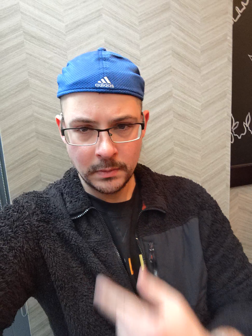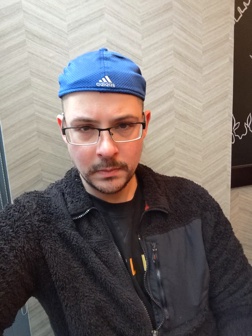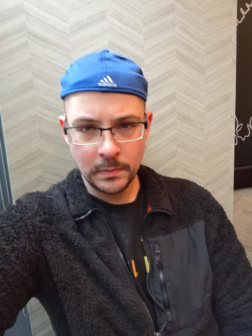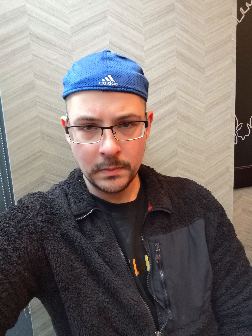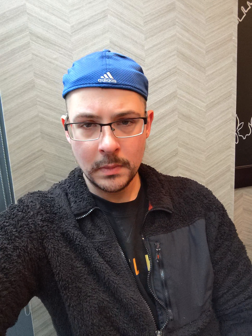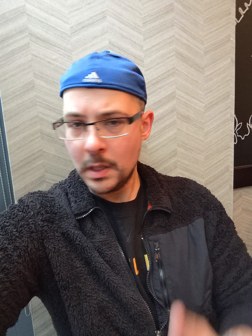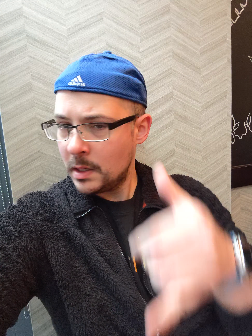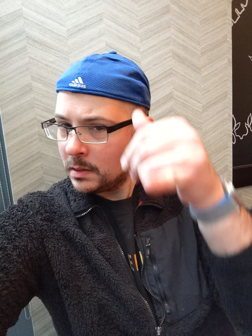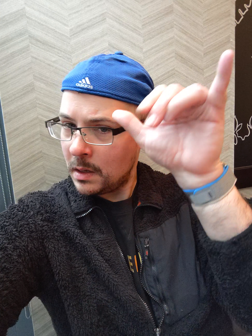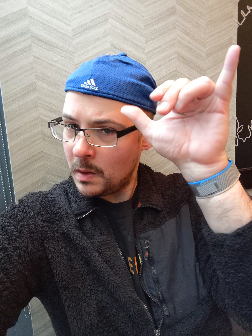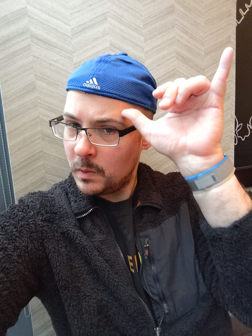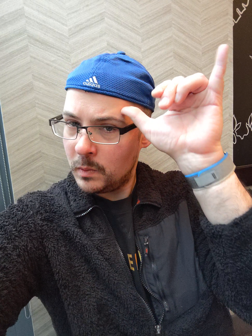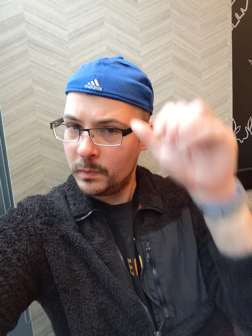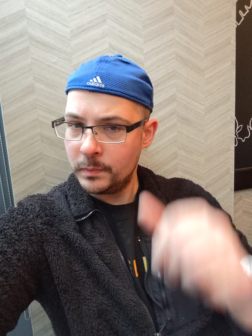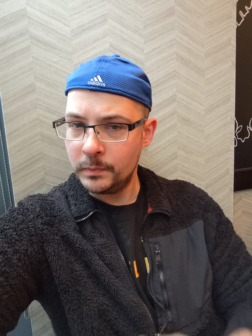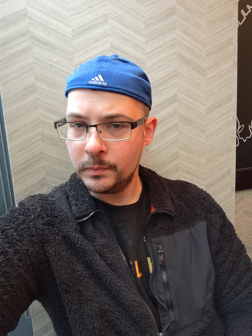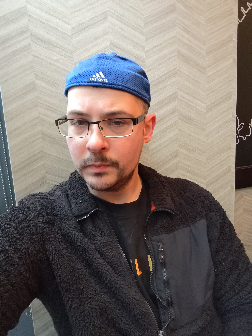cow